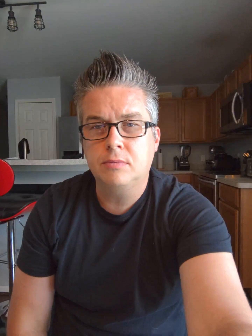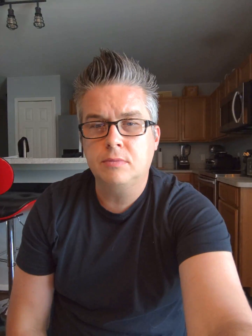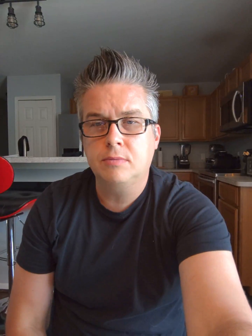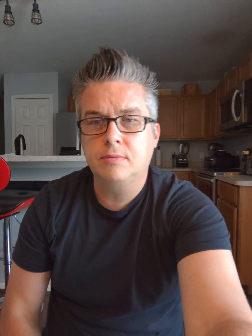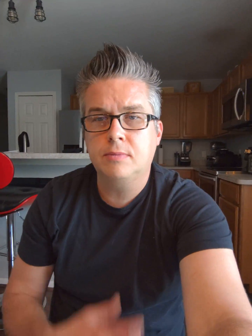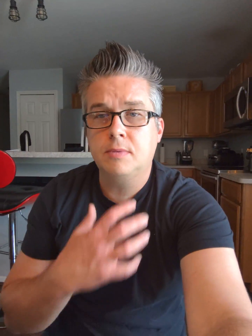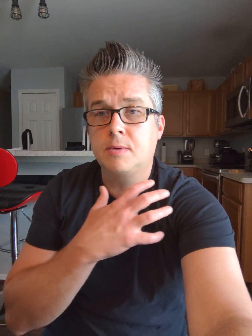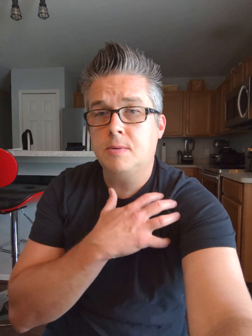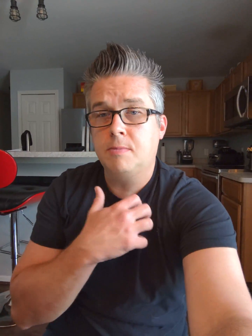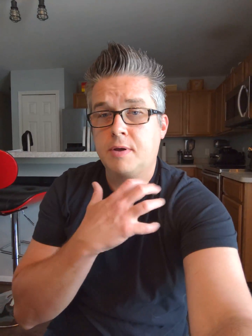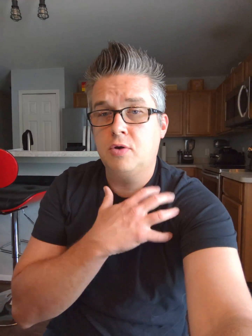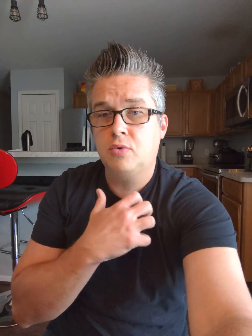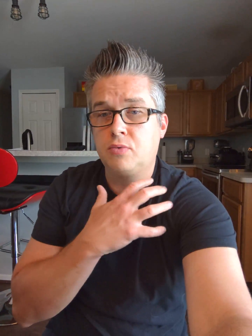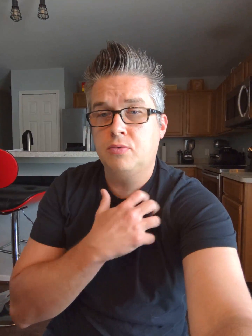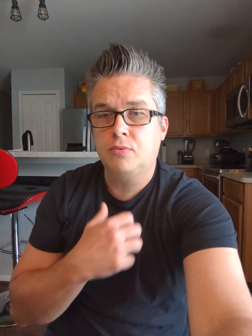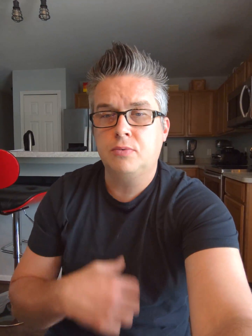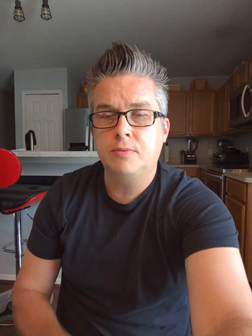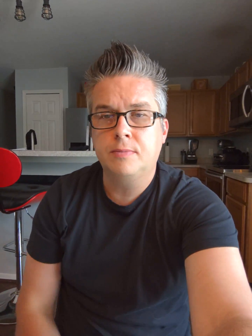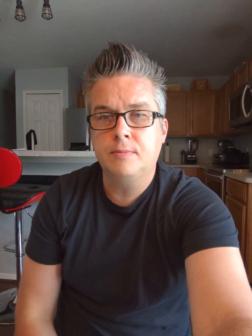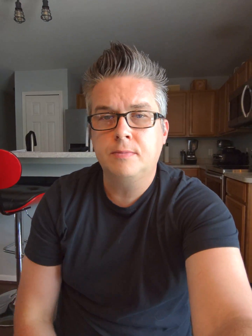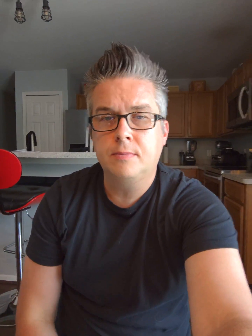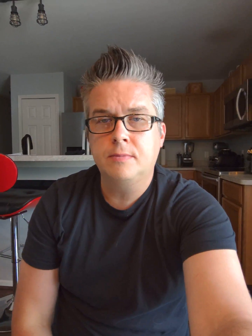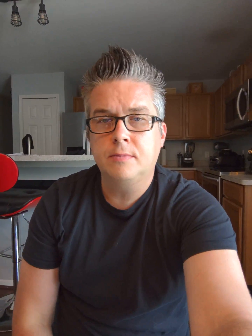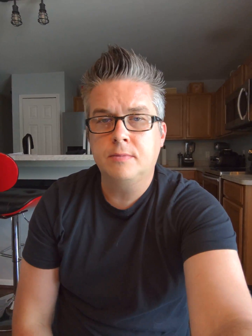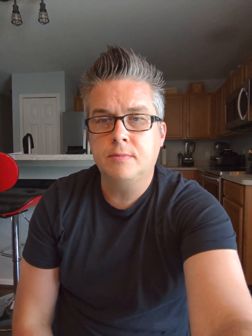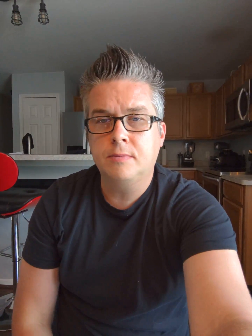bear